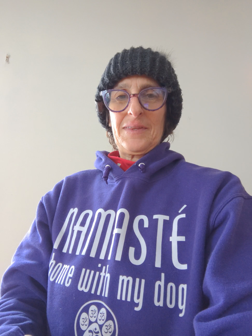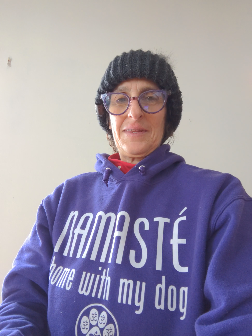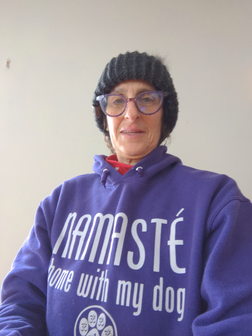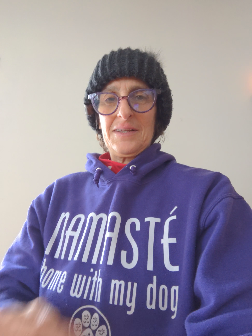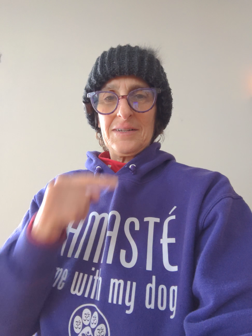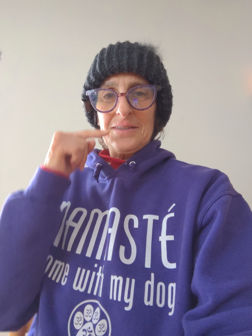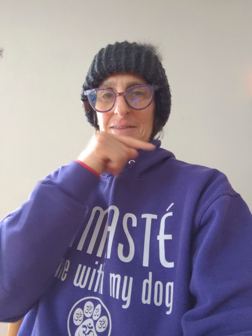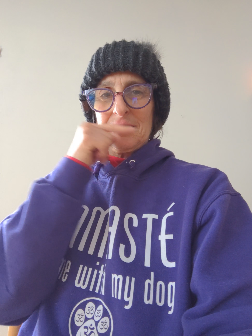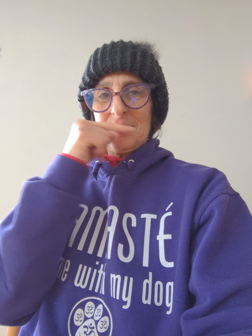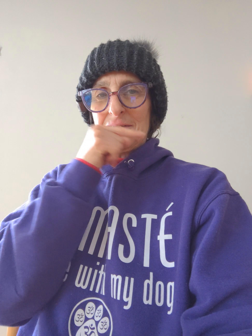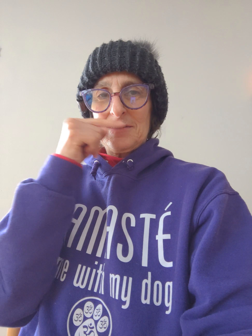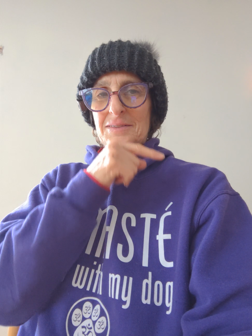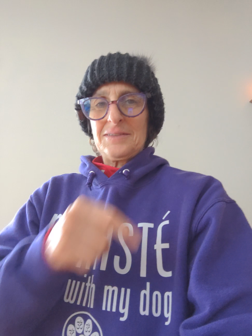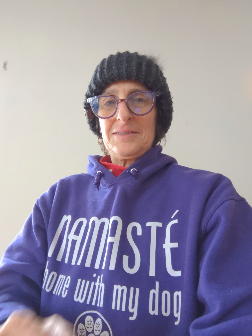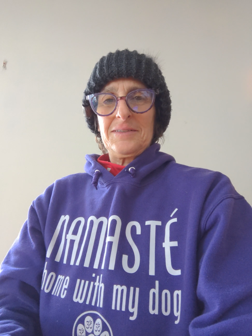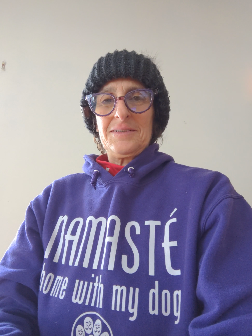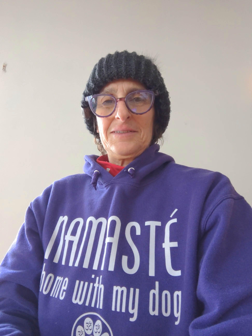toothbrush